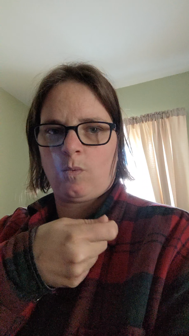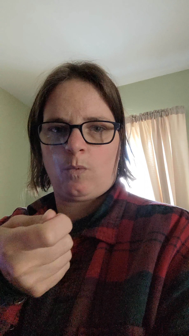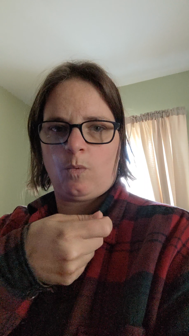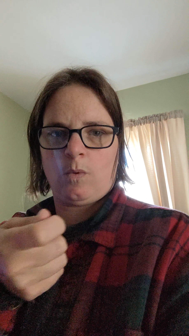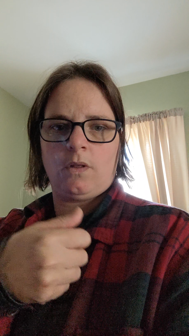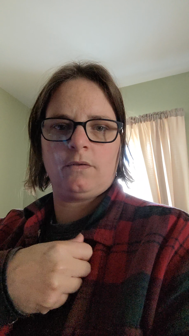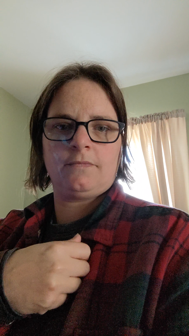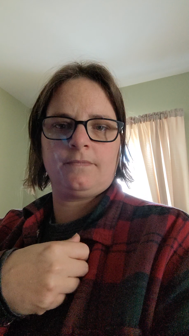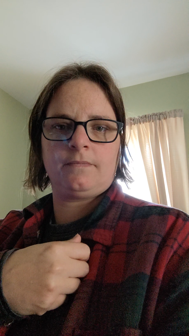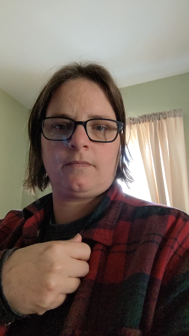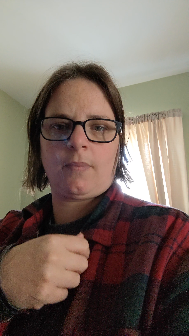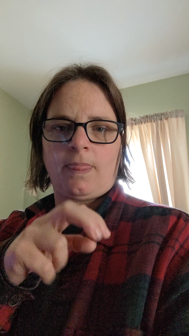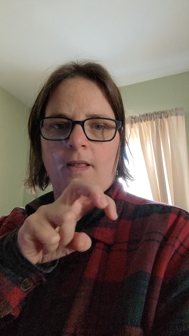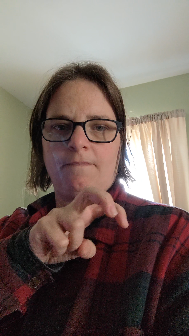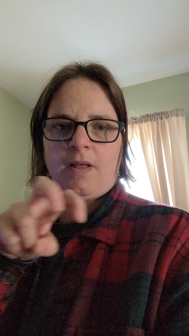porch